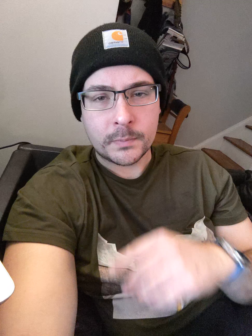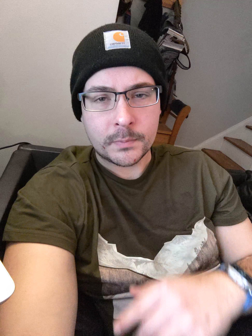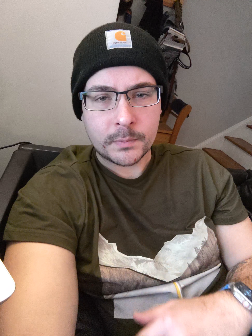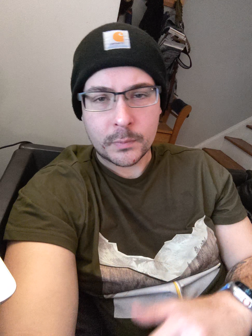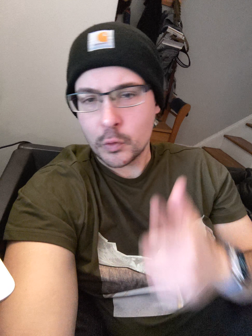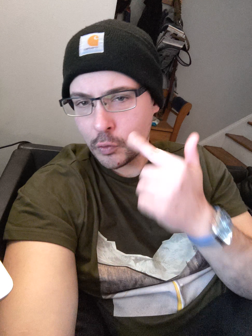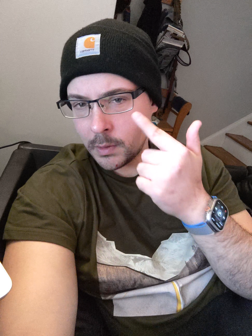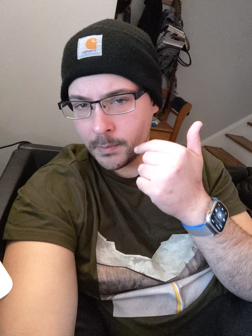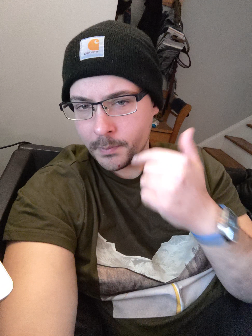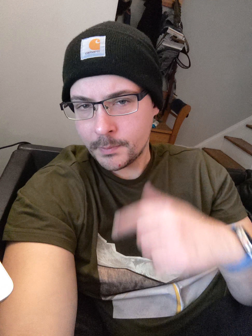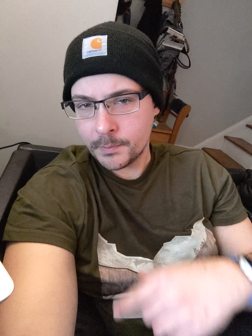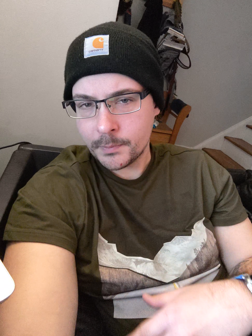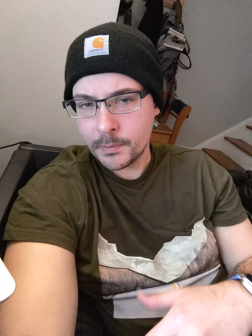cry